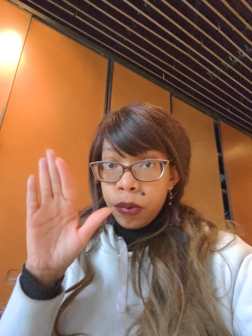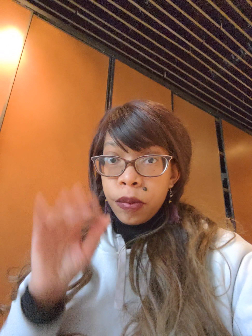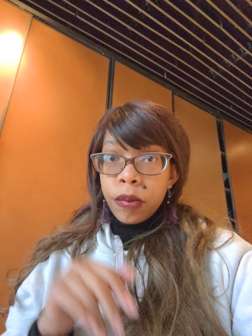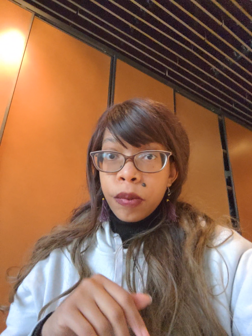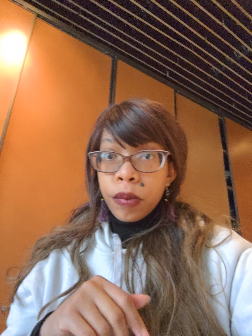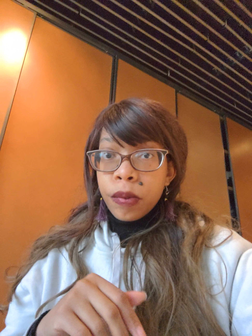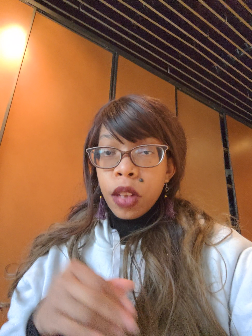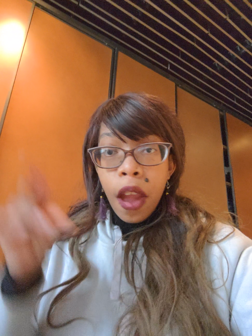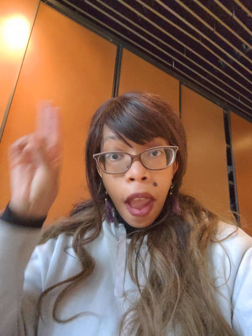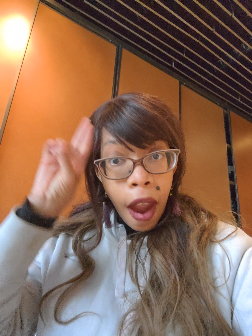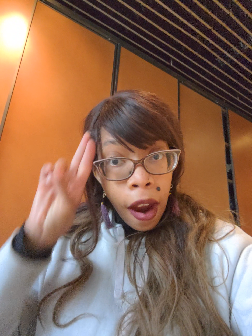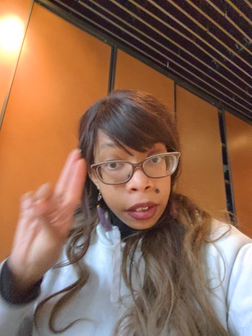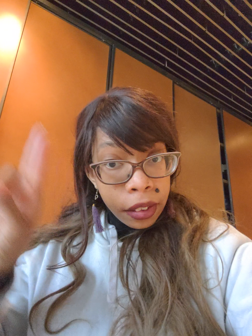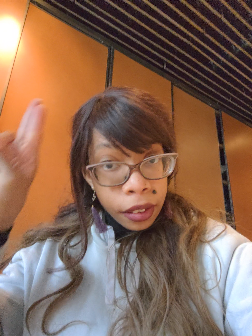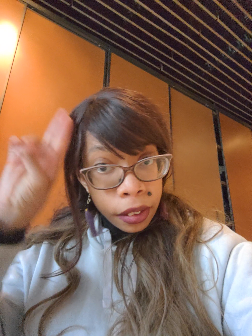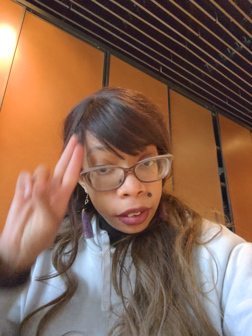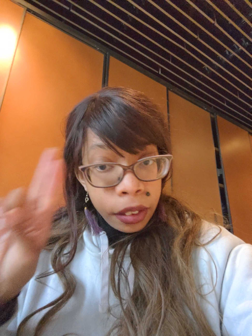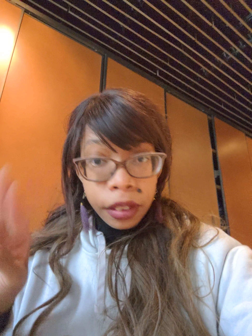uncle